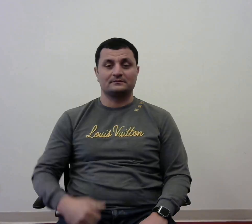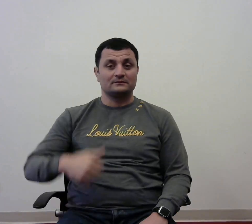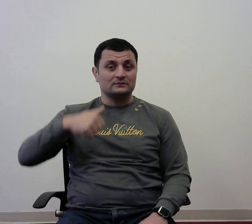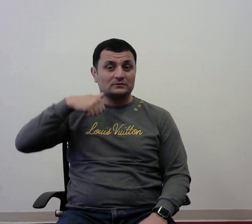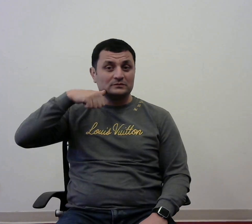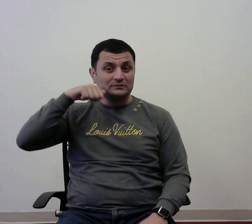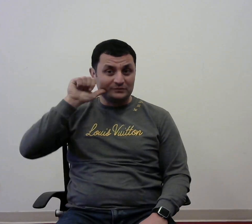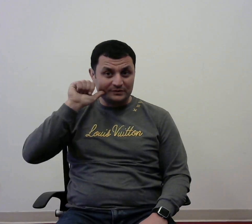dünən